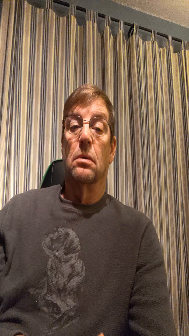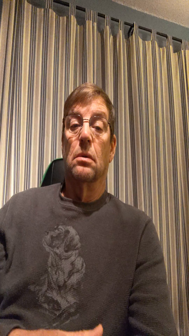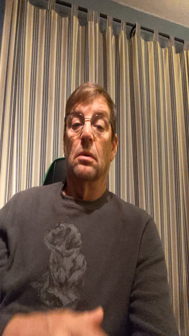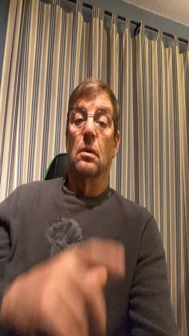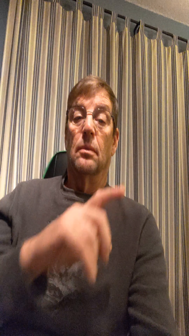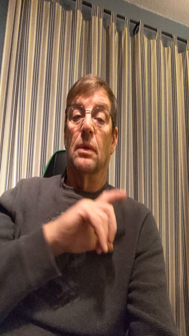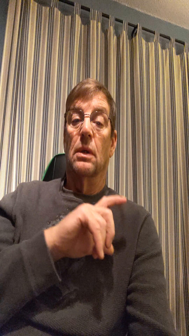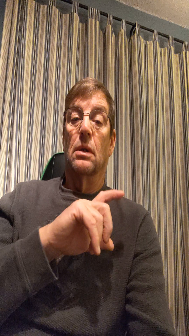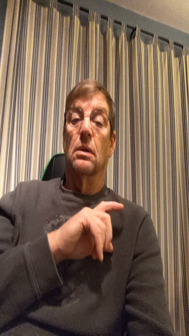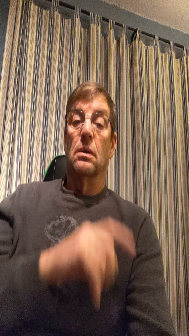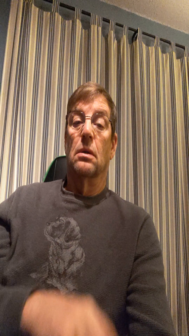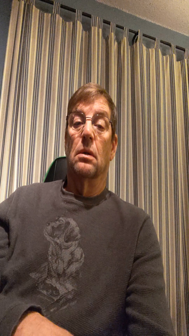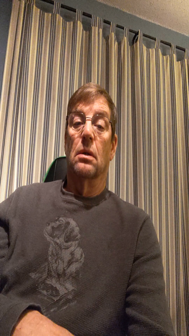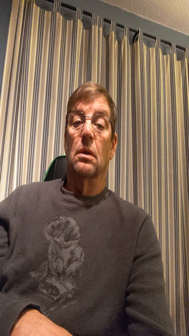police